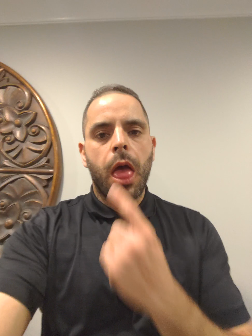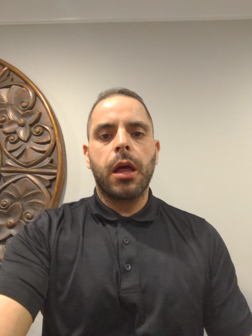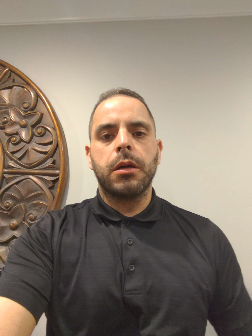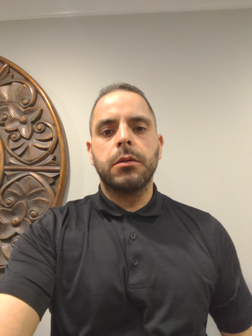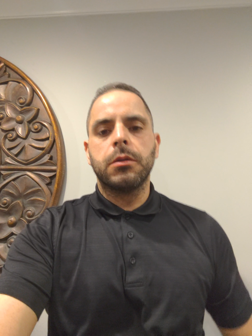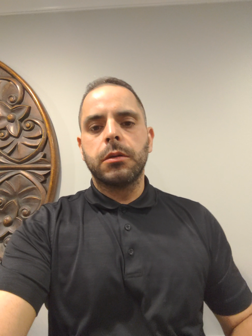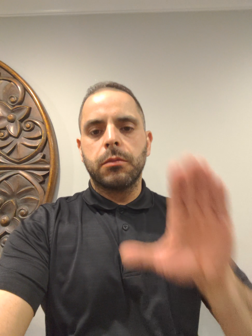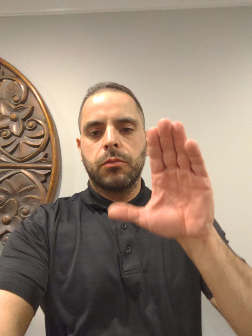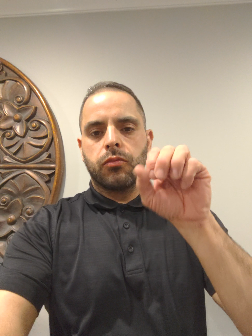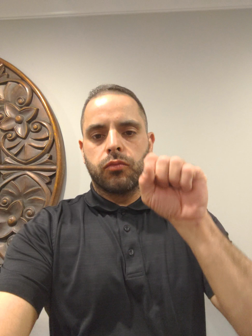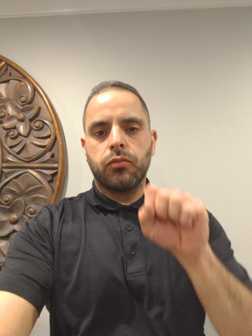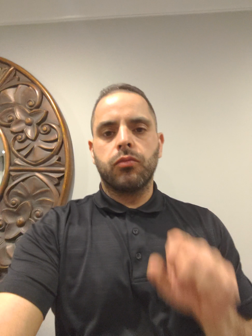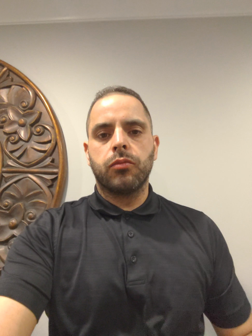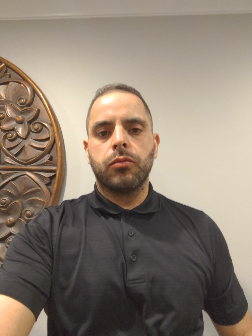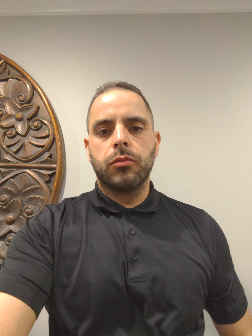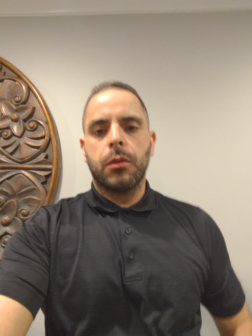mitten